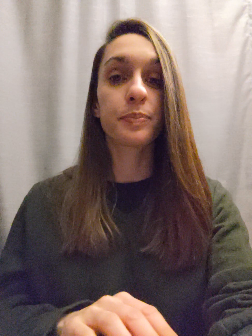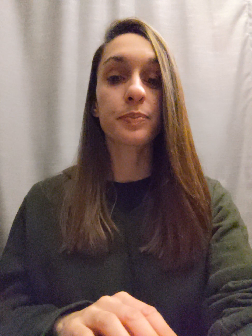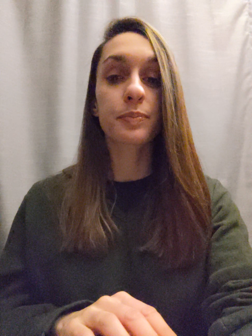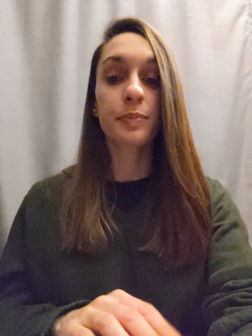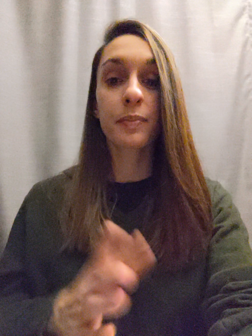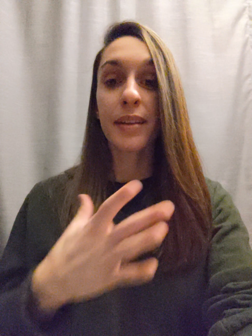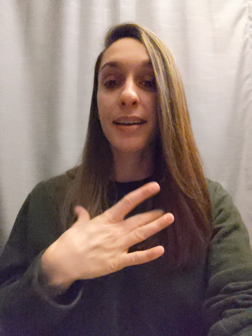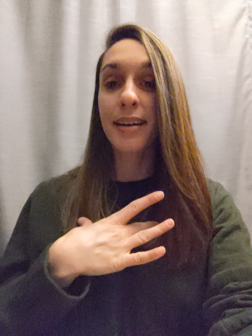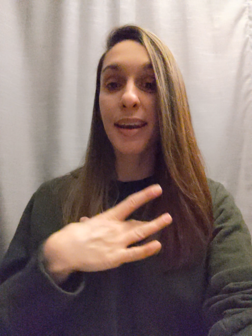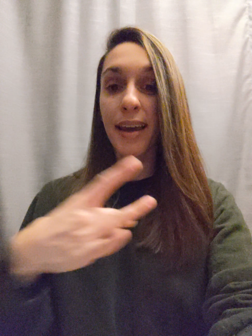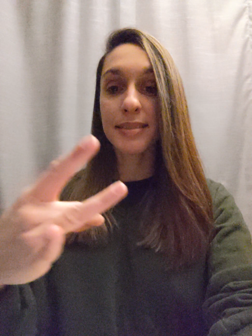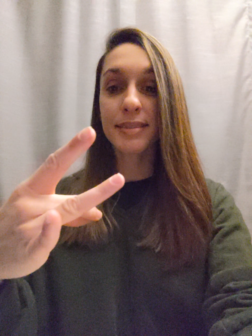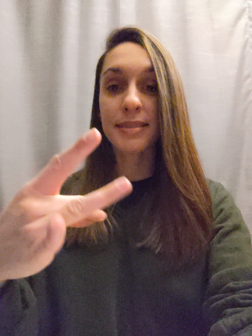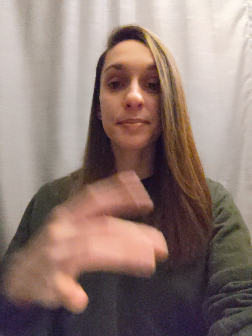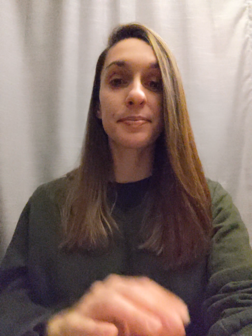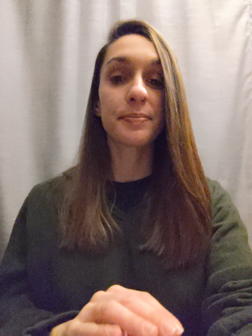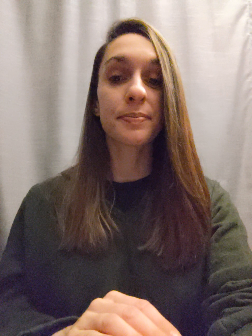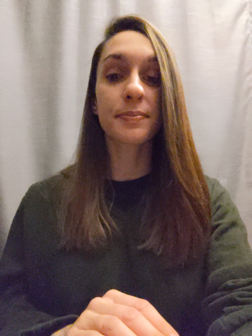like